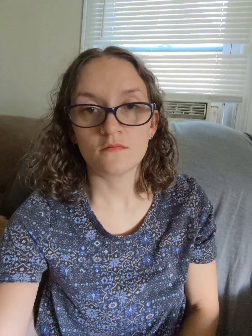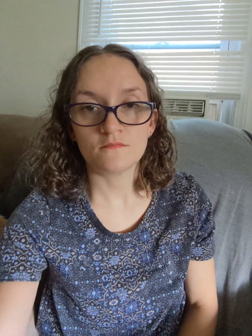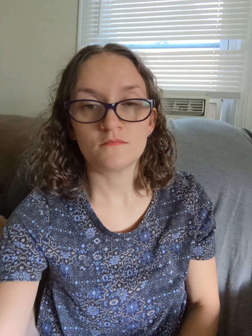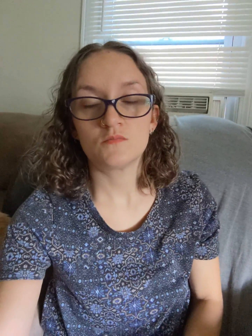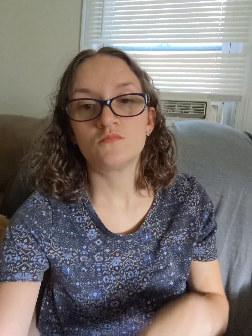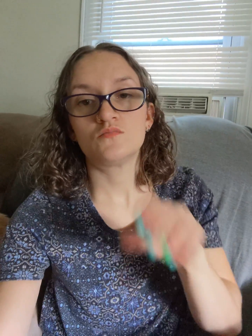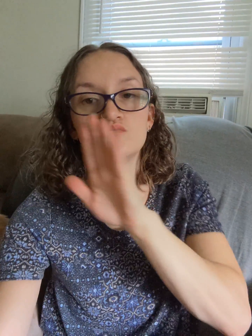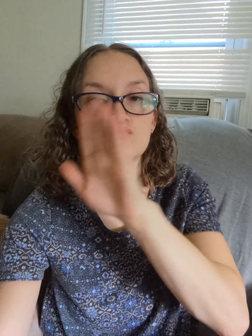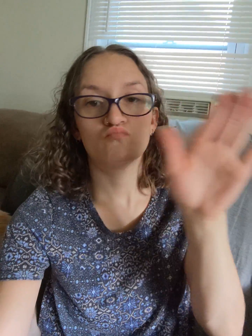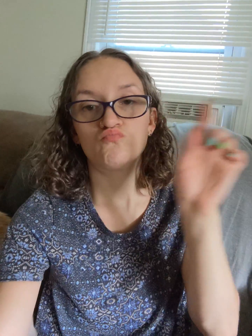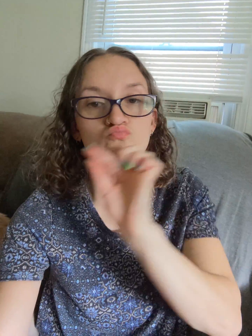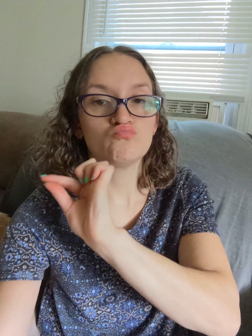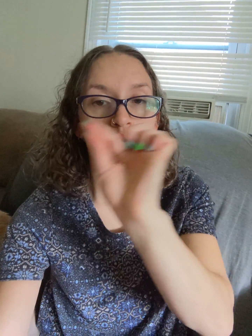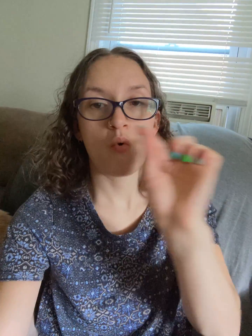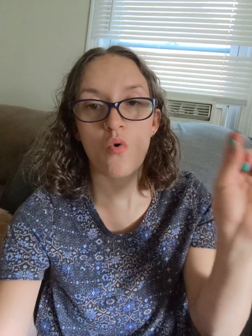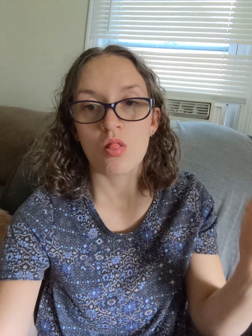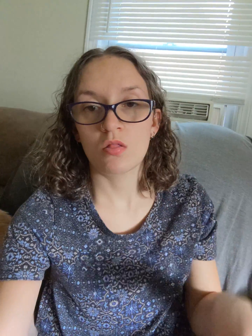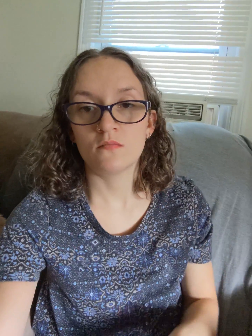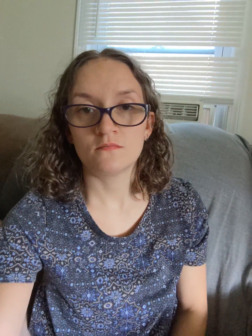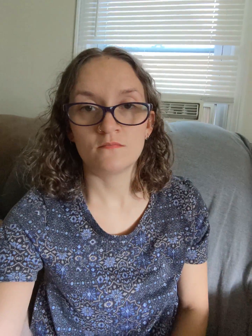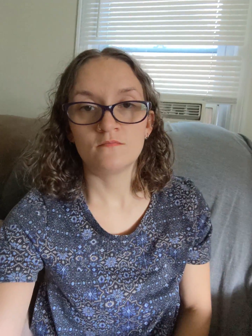chalk